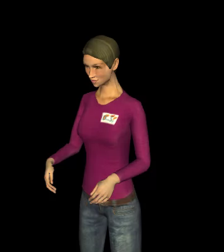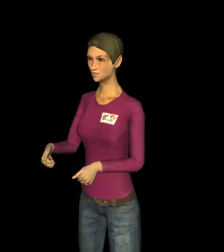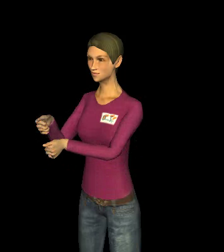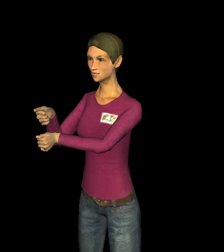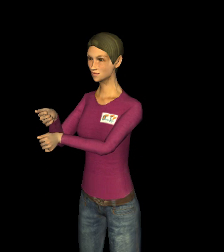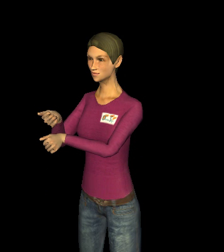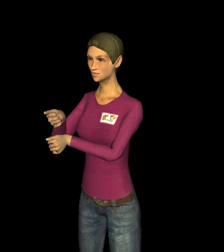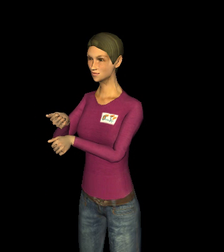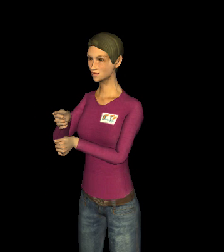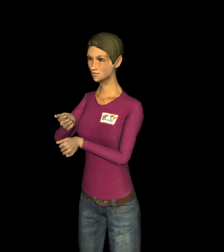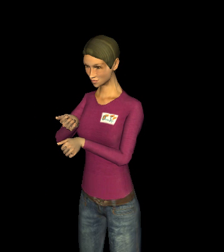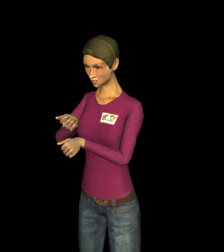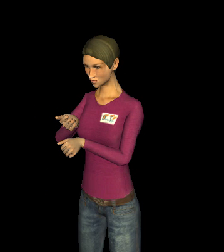يمسح